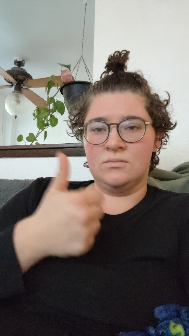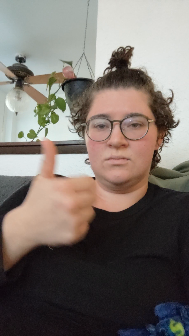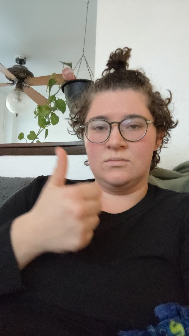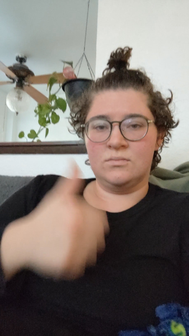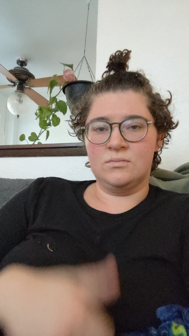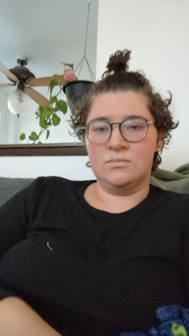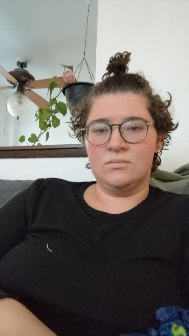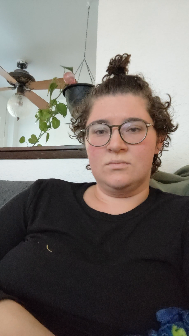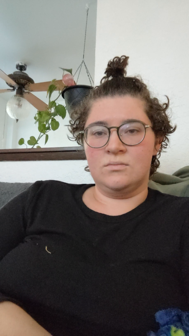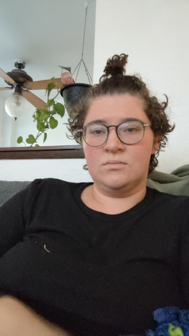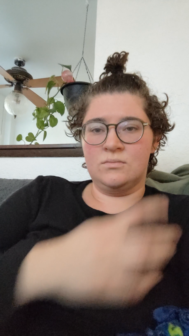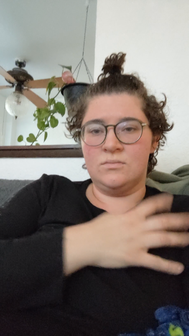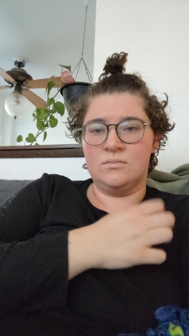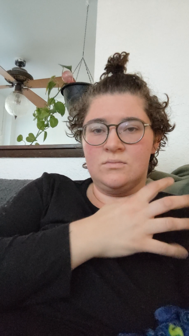bear